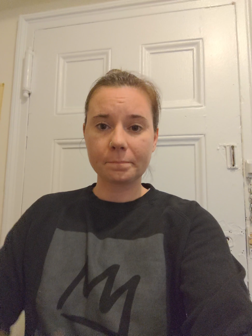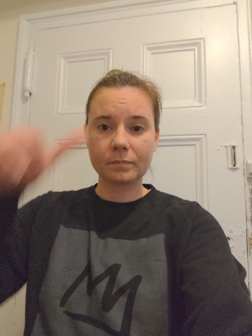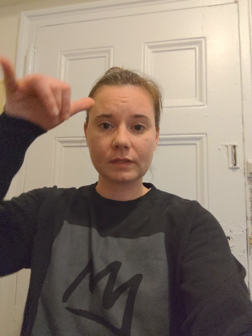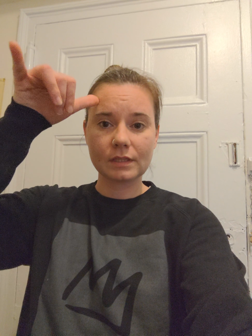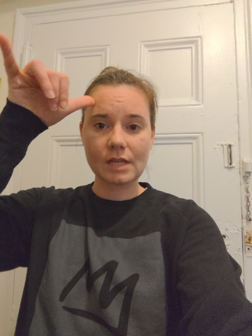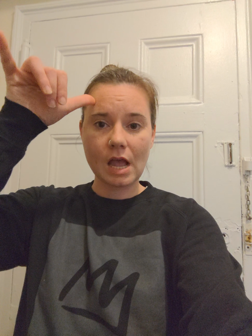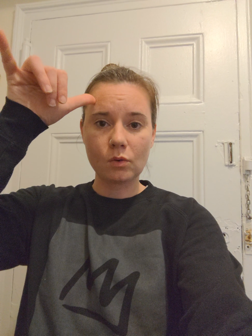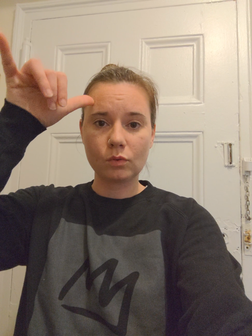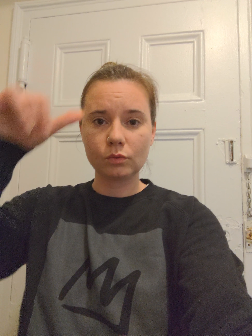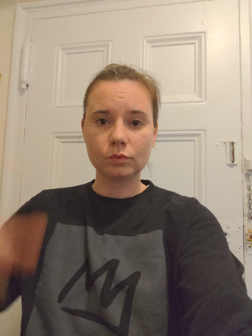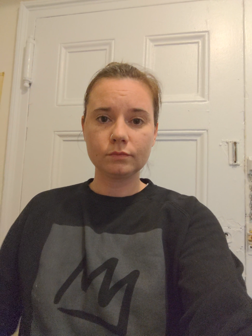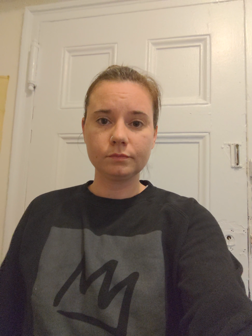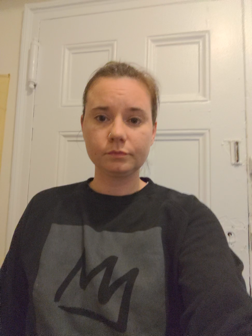cow